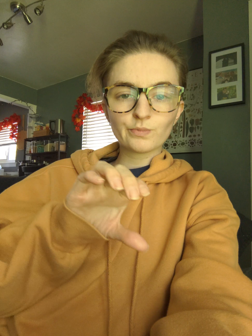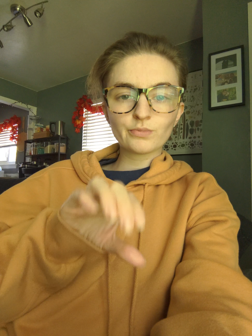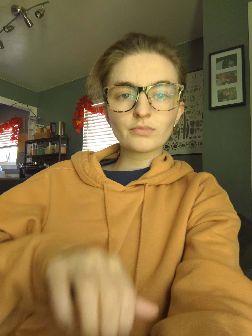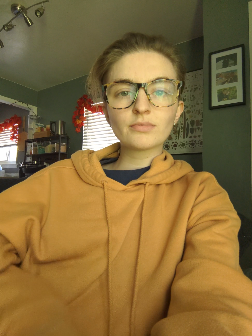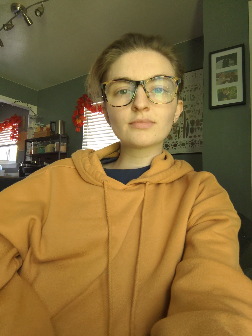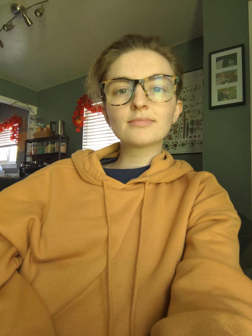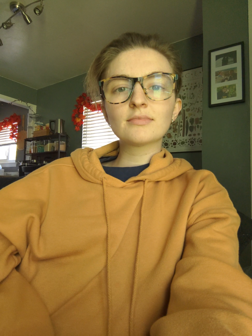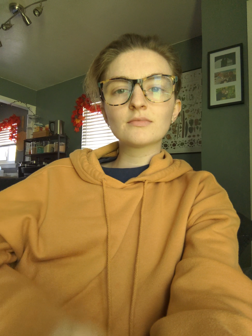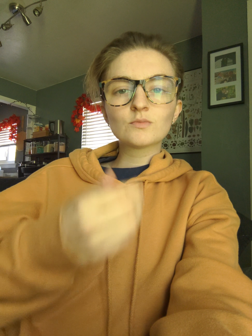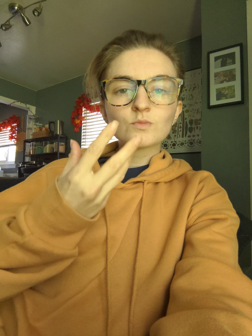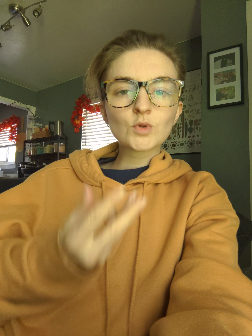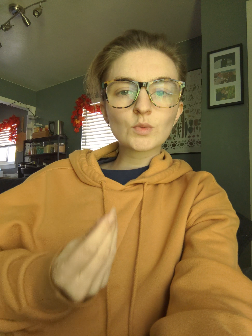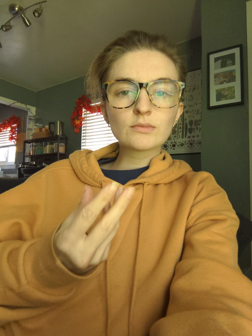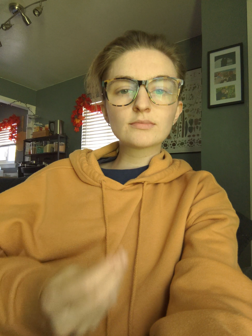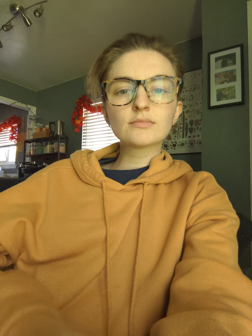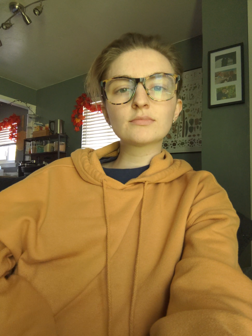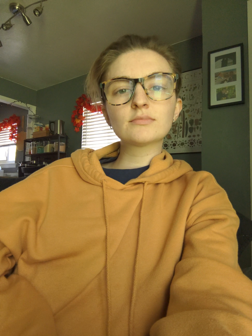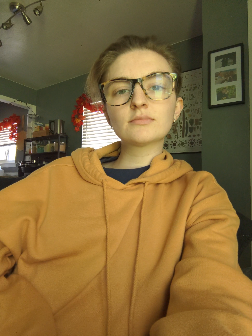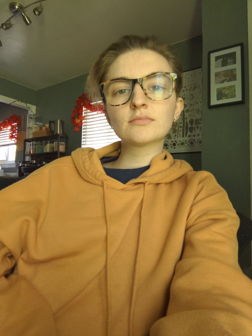gentle